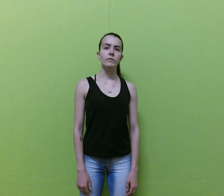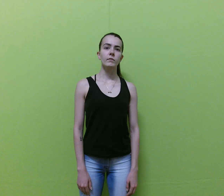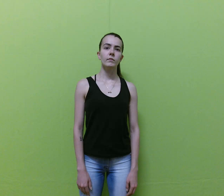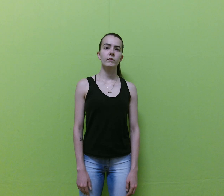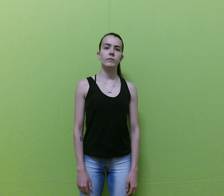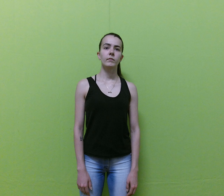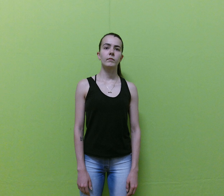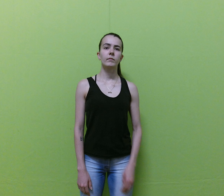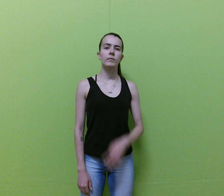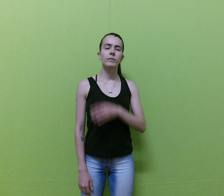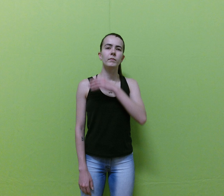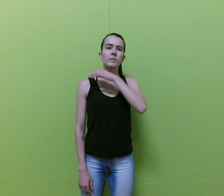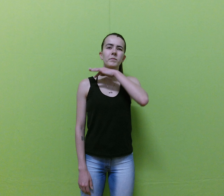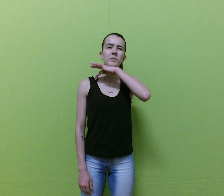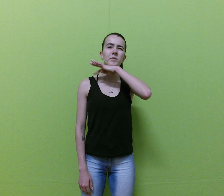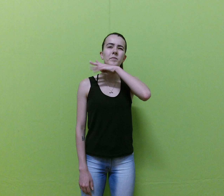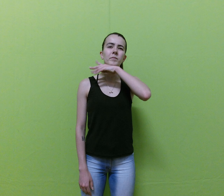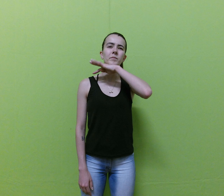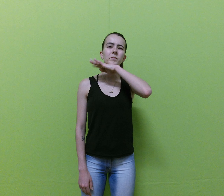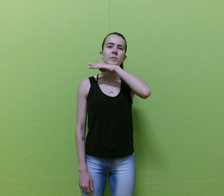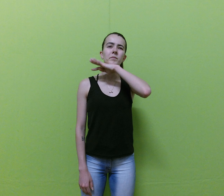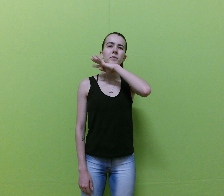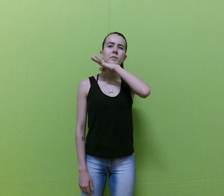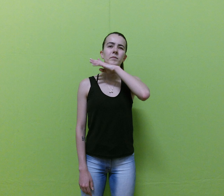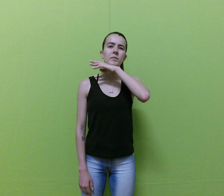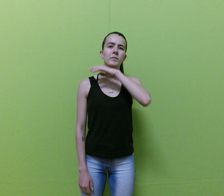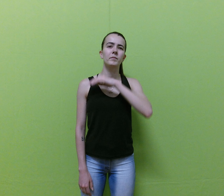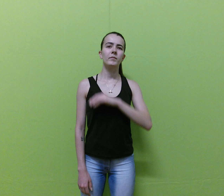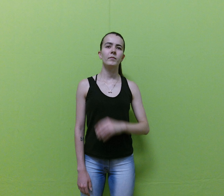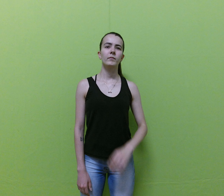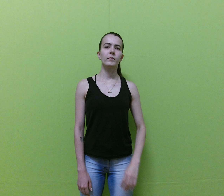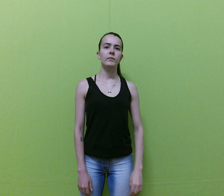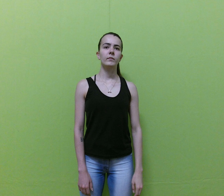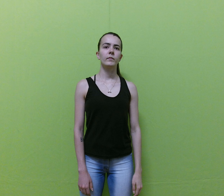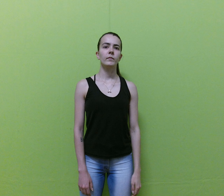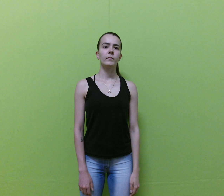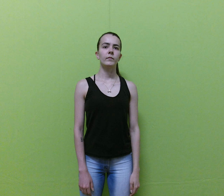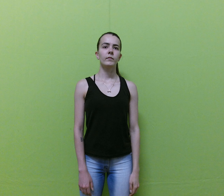ruim